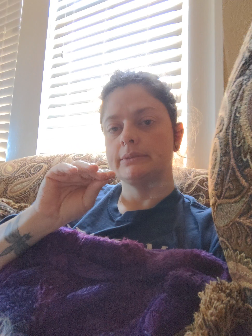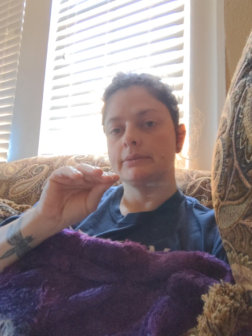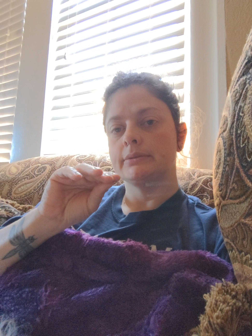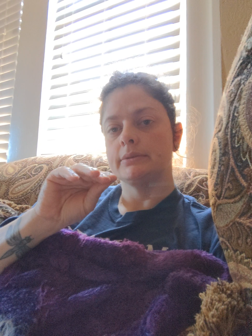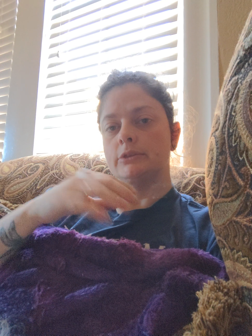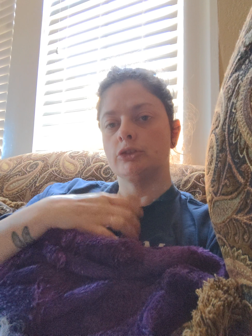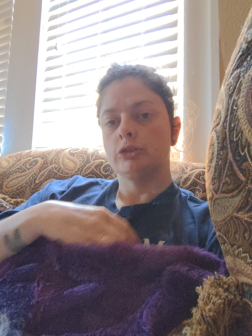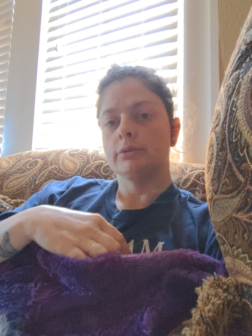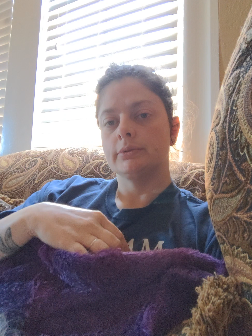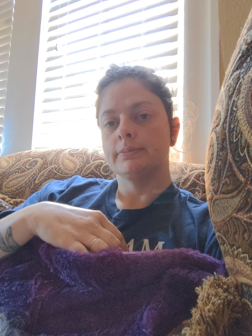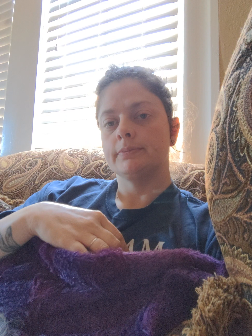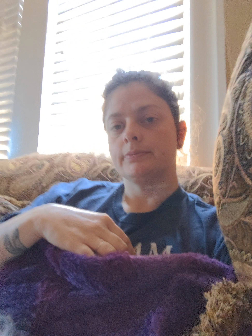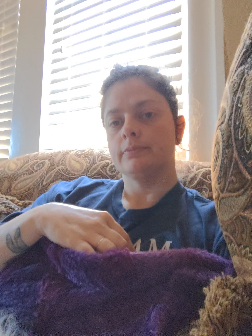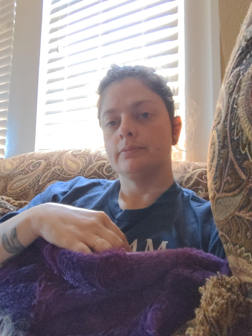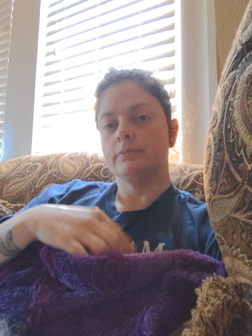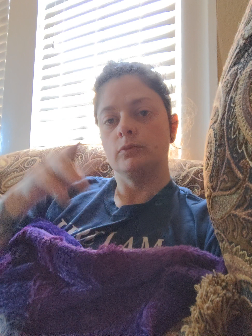hungry